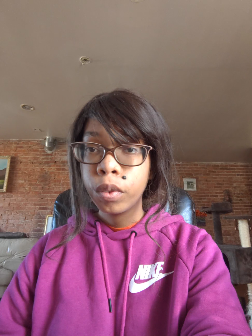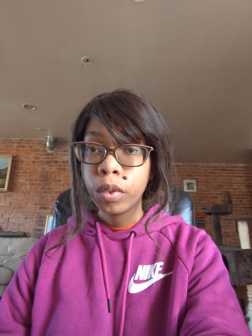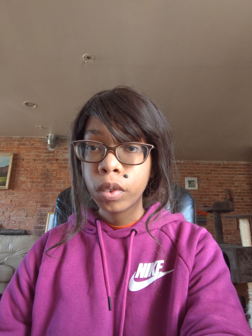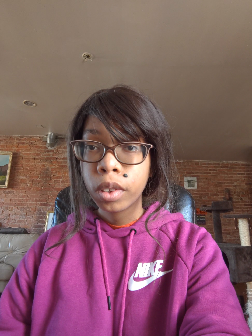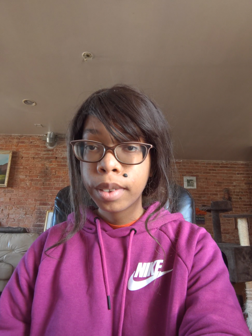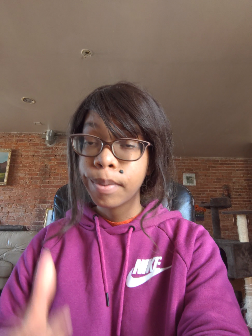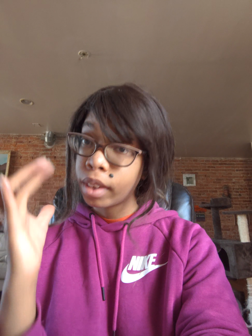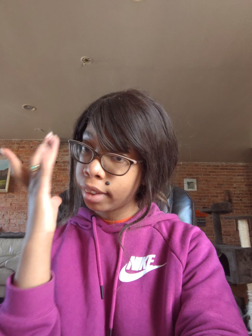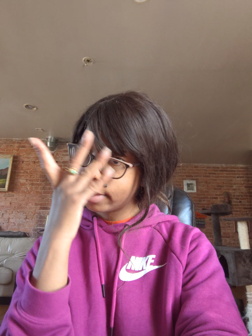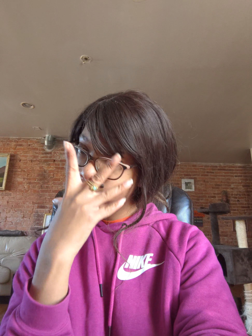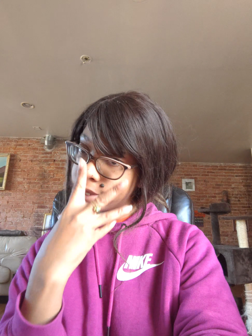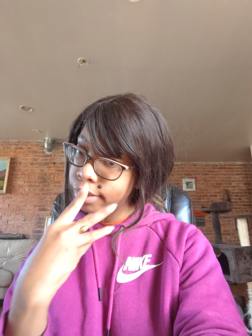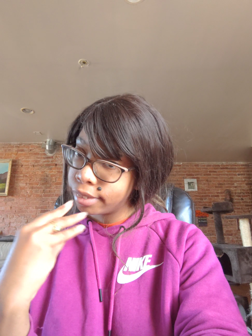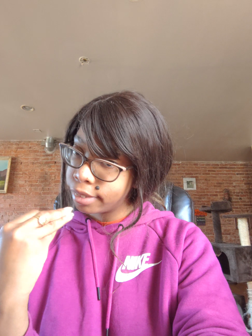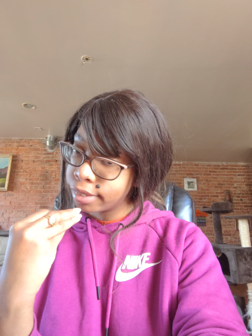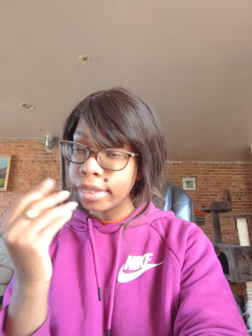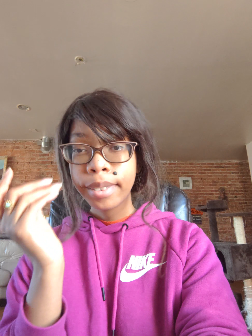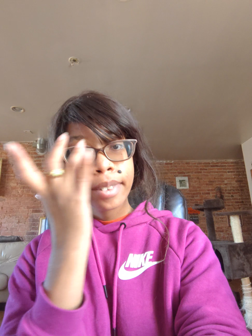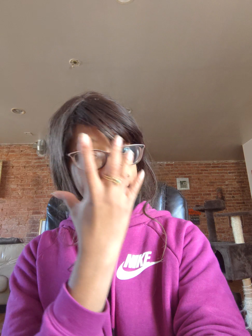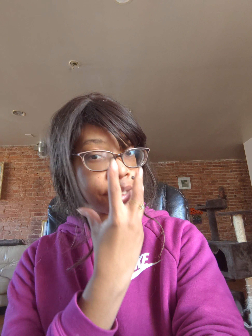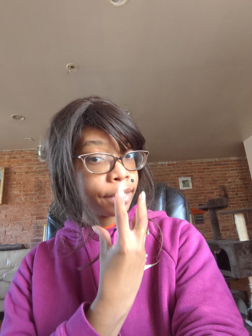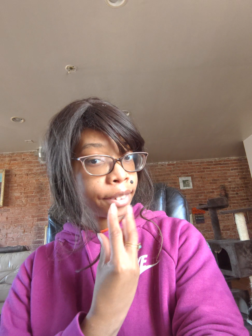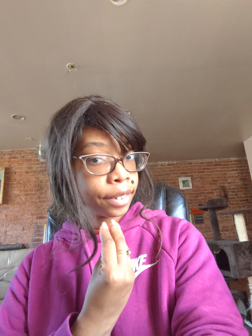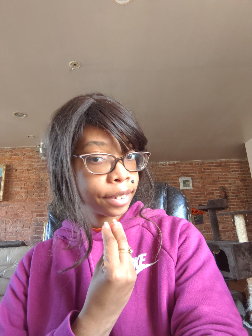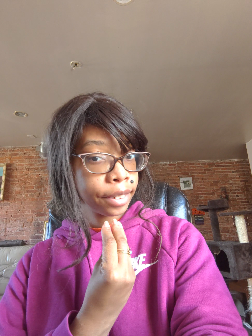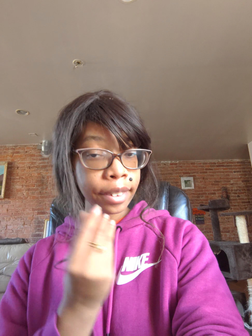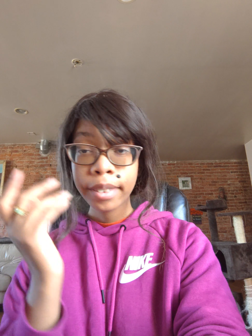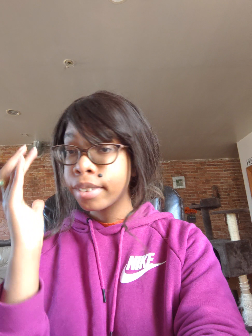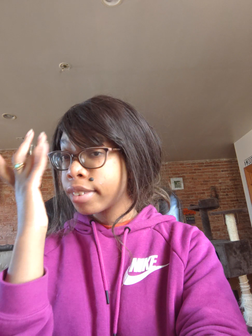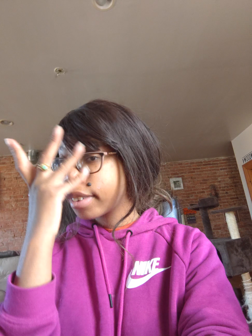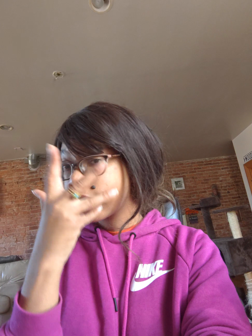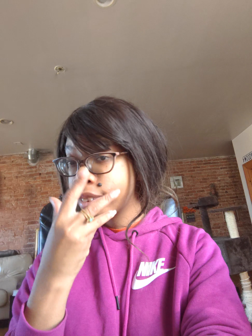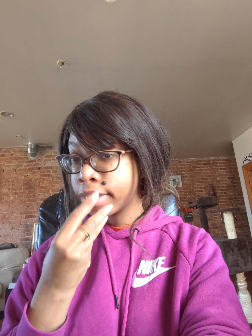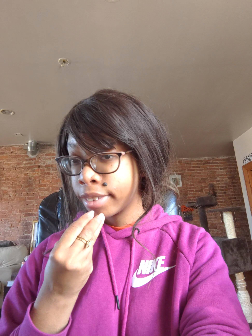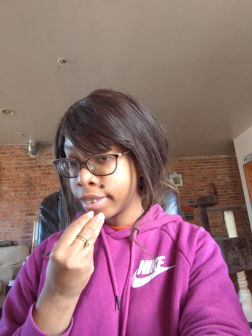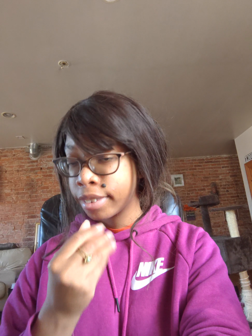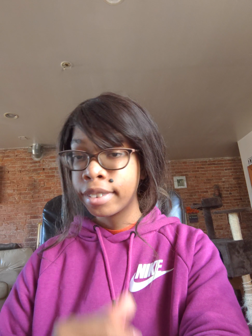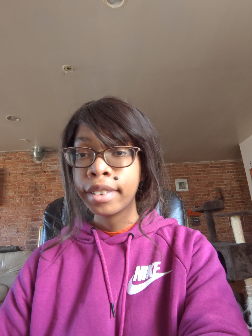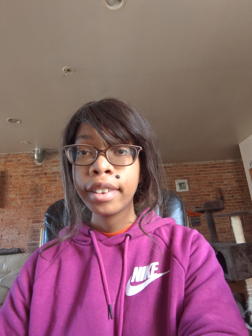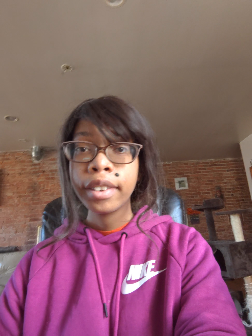pretty